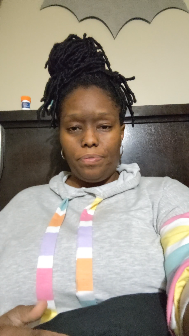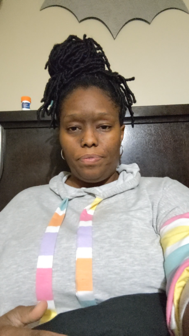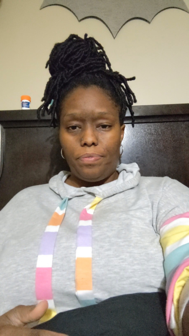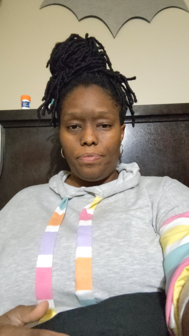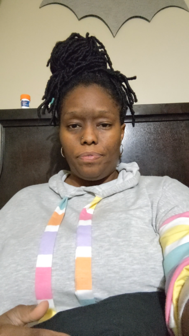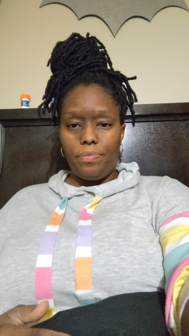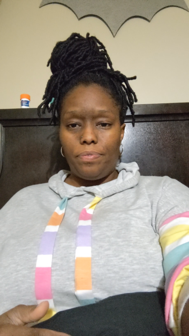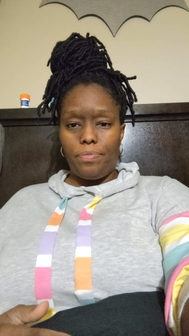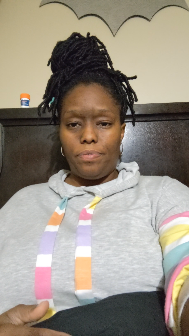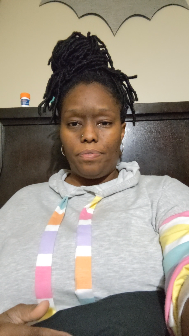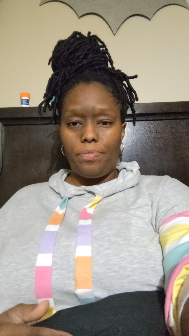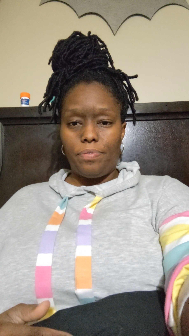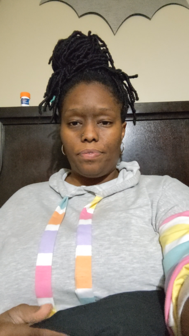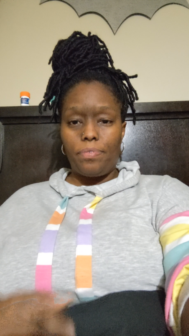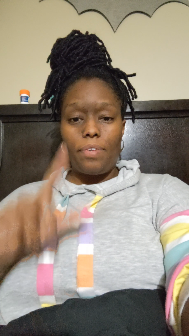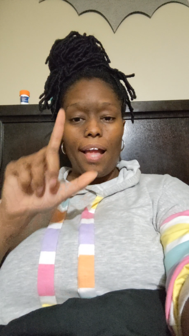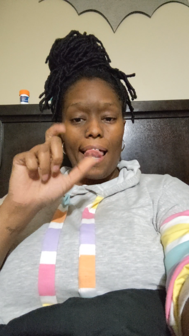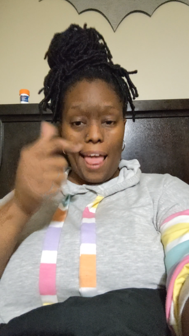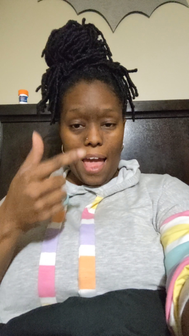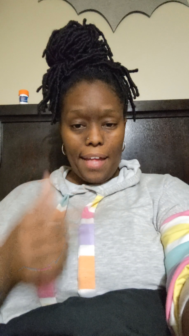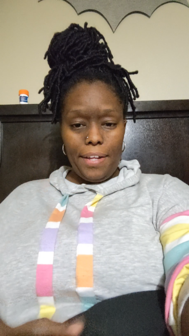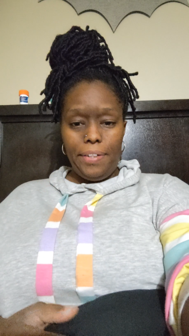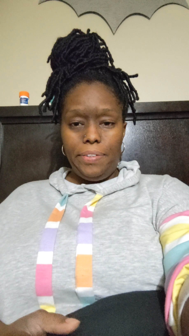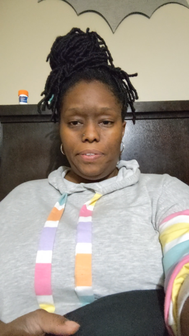leg